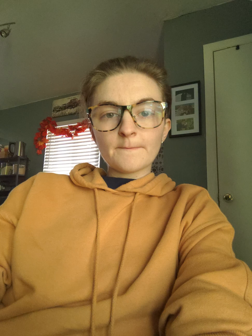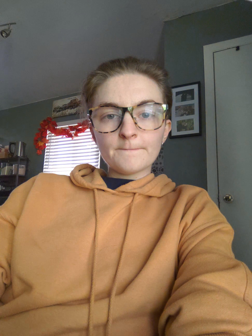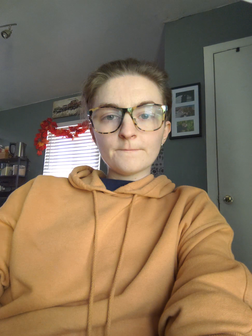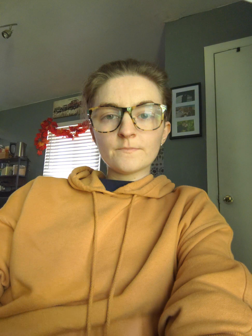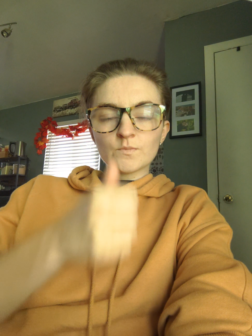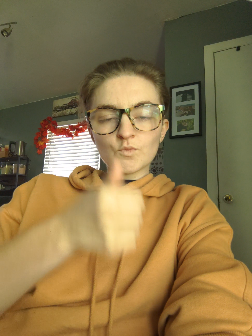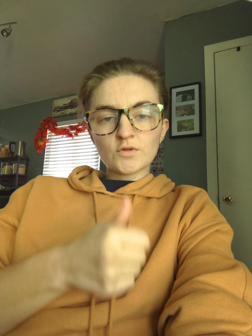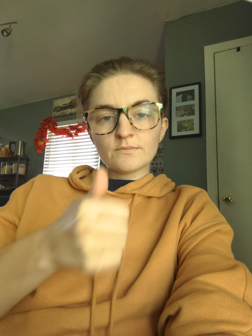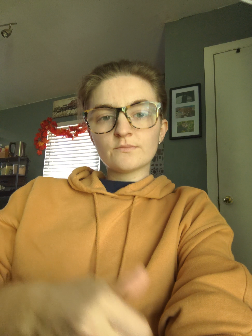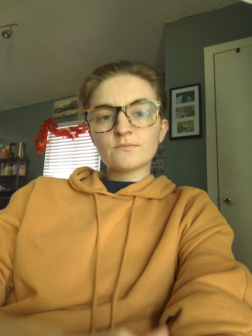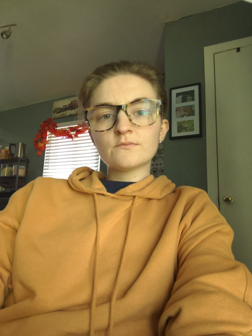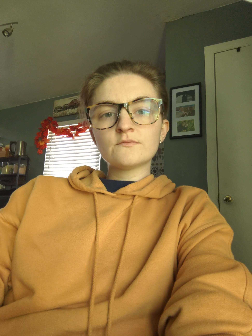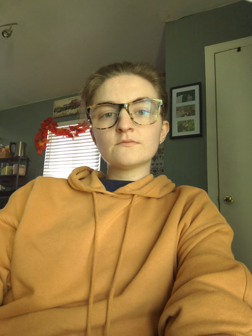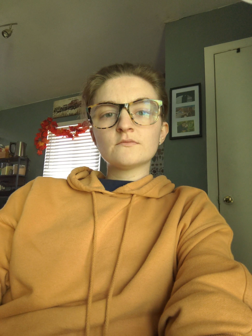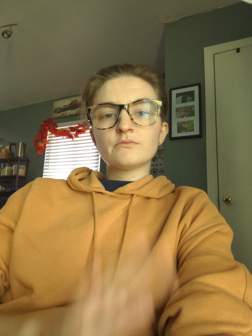each